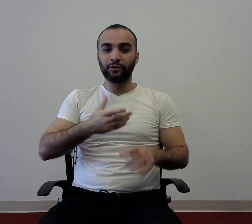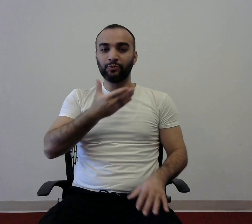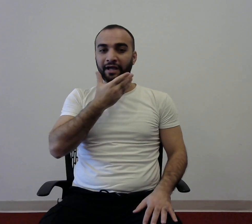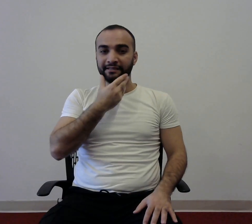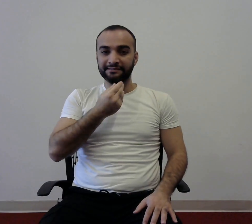gözəl